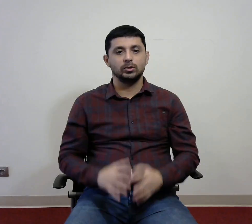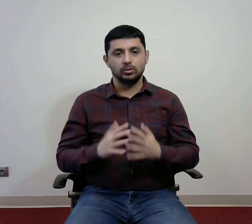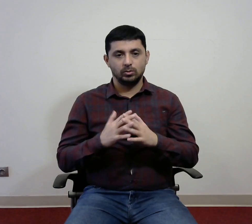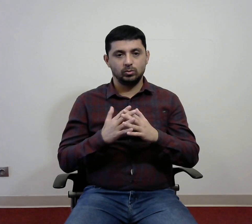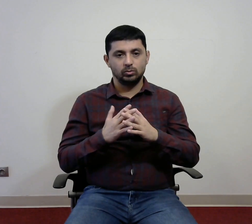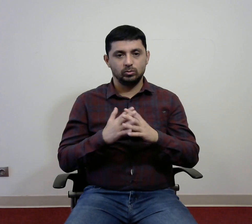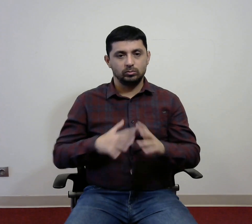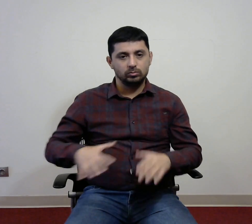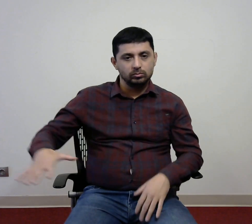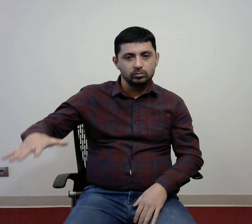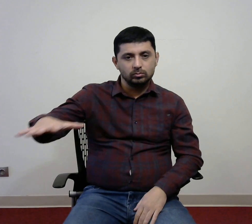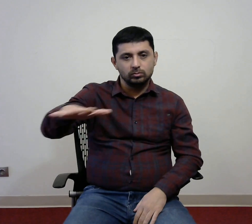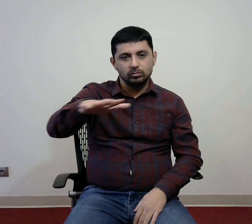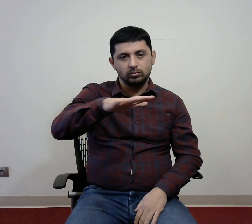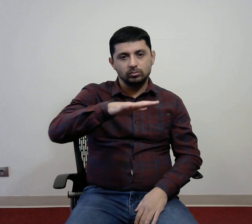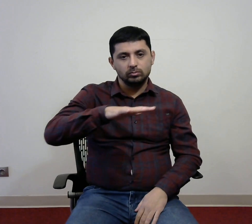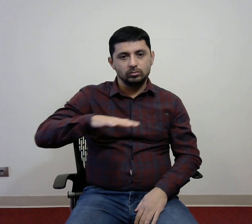rayonlarda